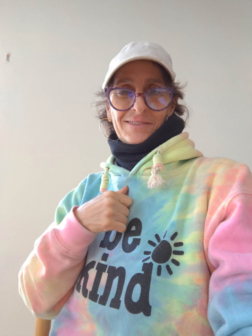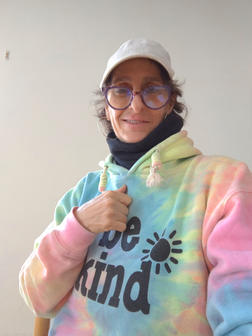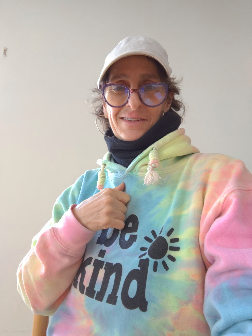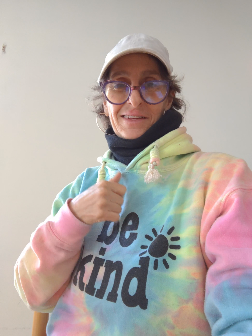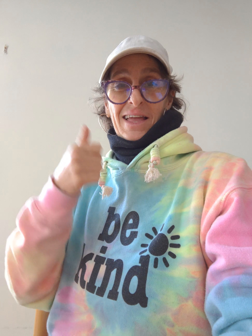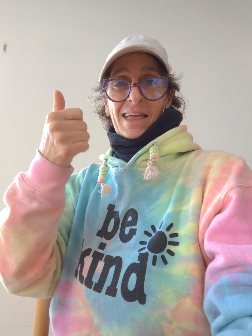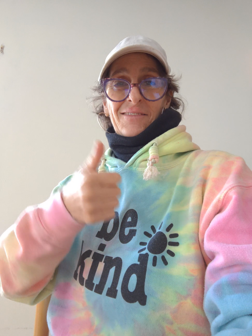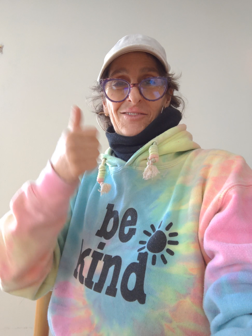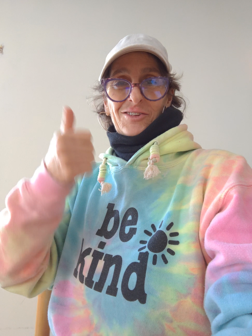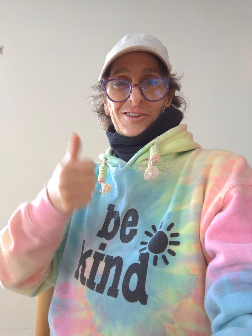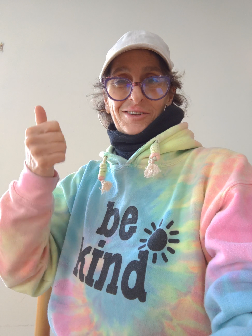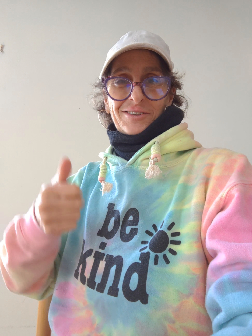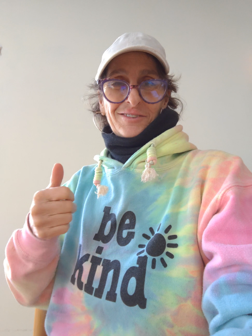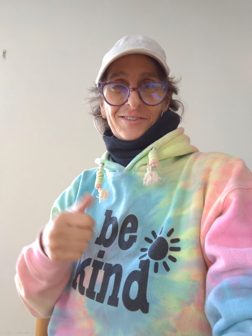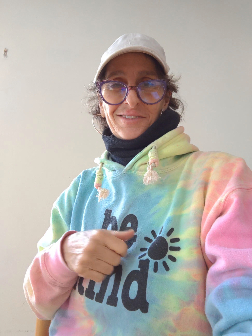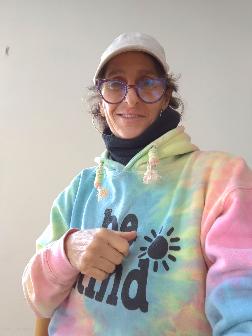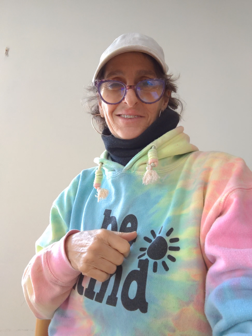every